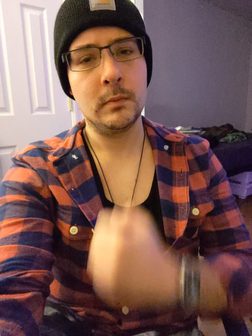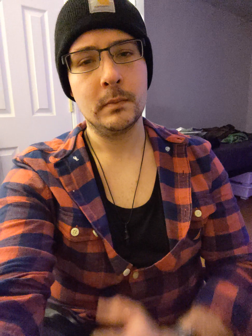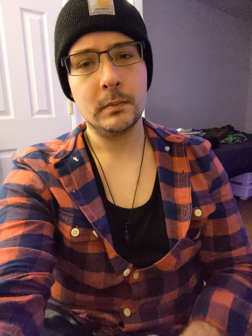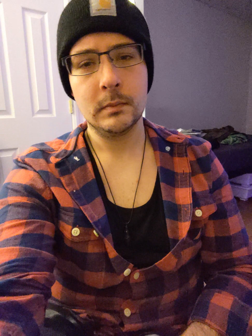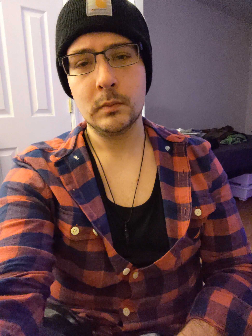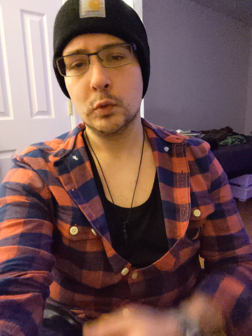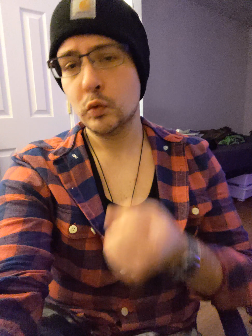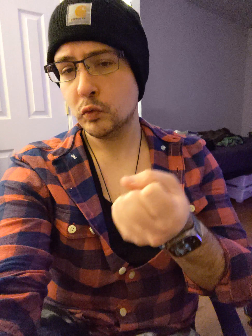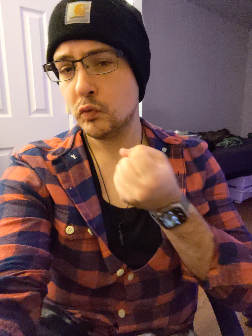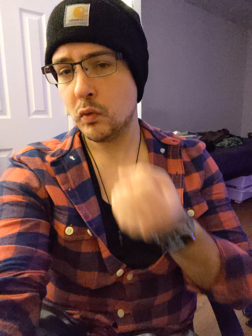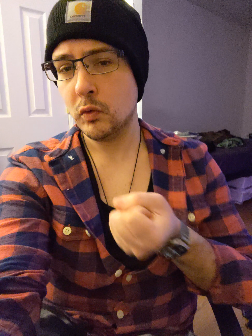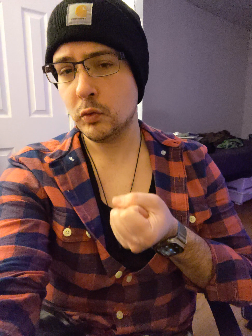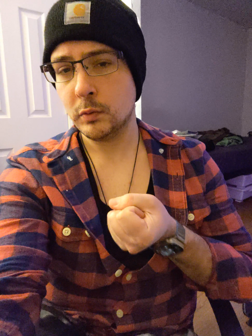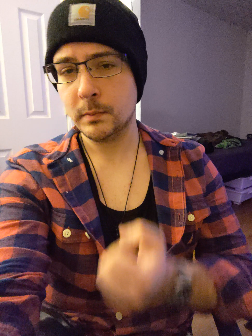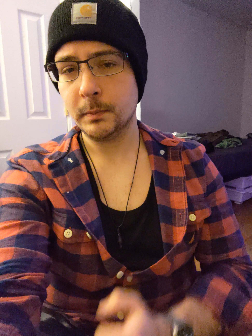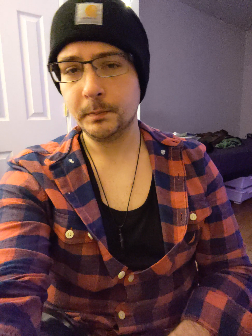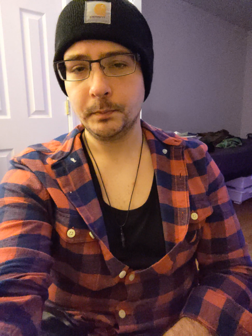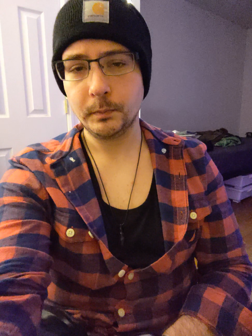drawer